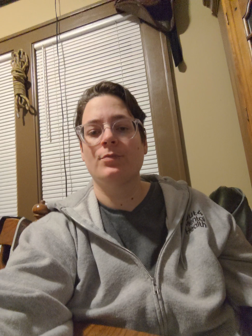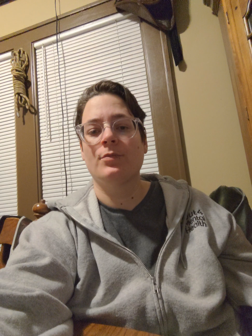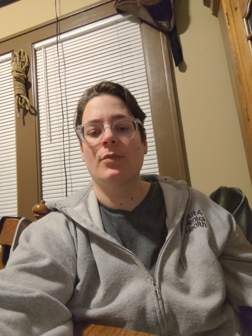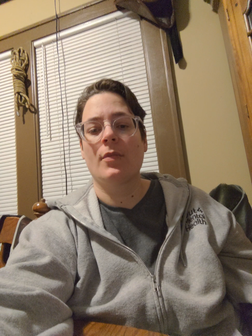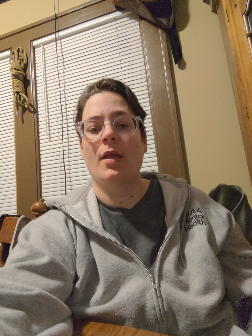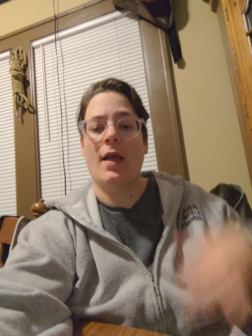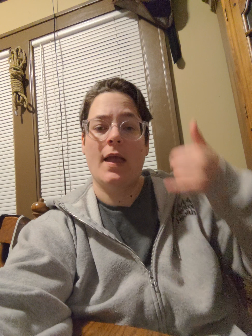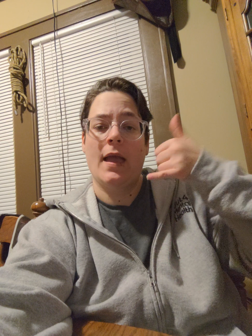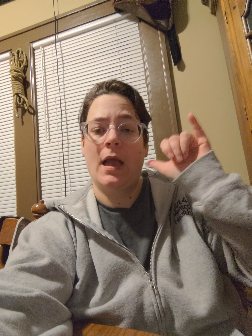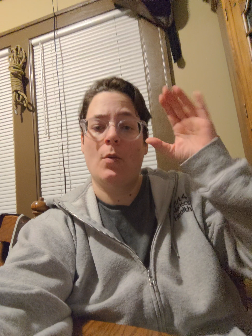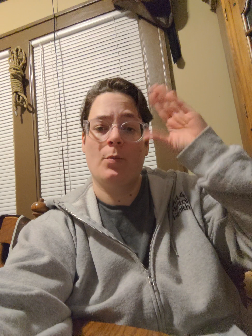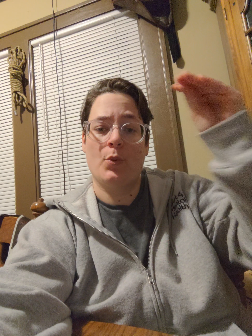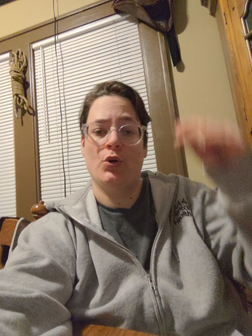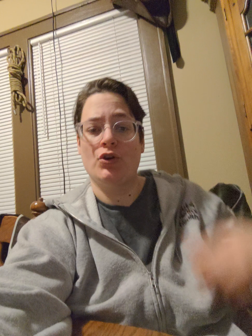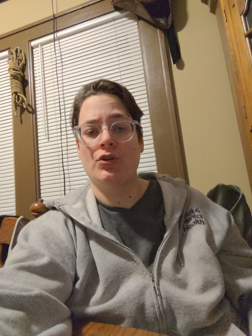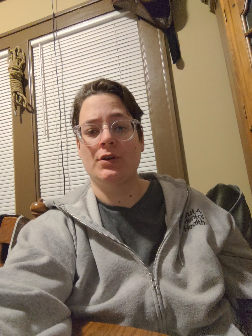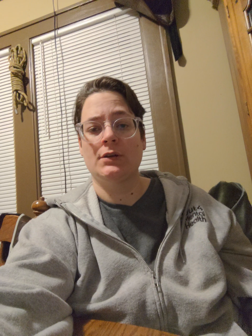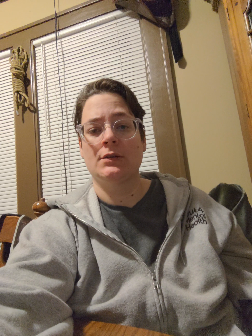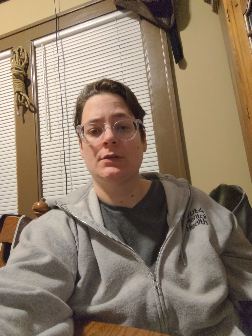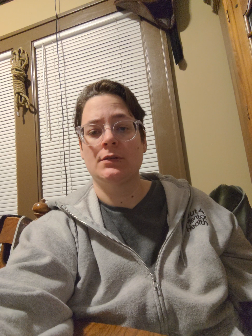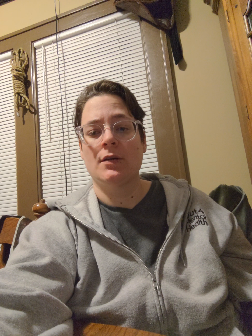cowboy